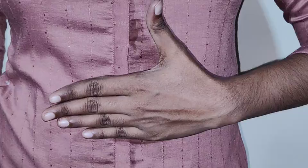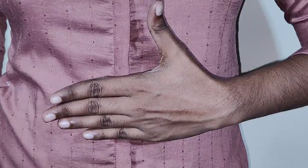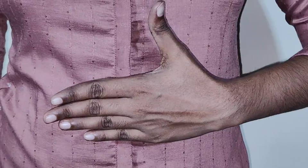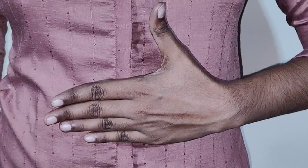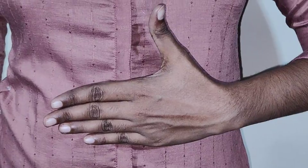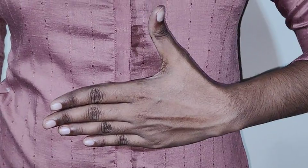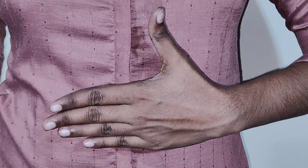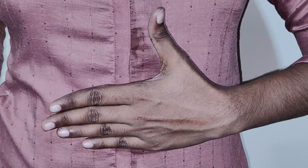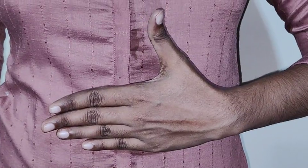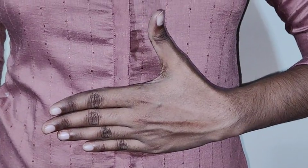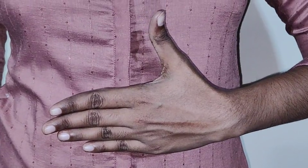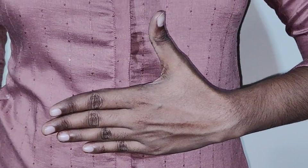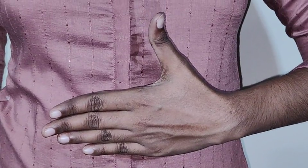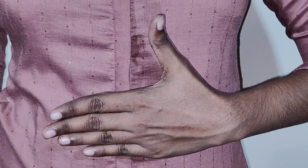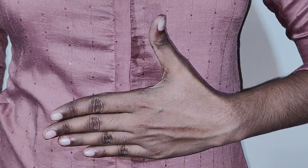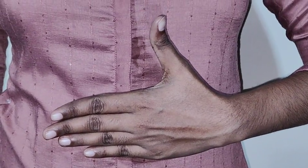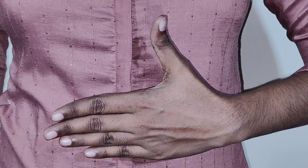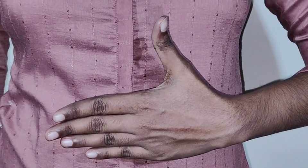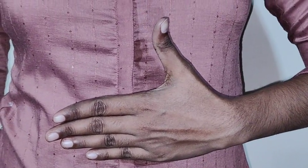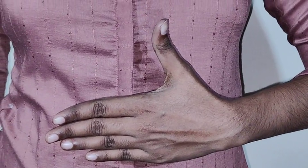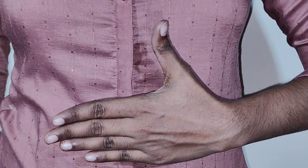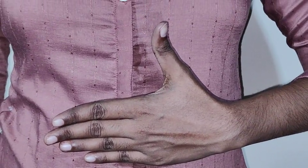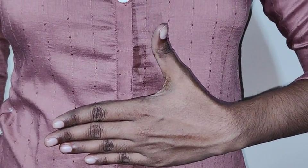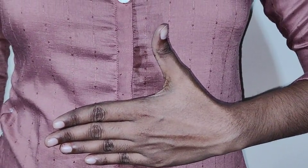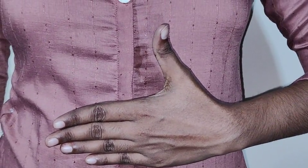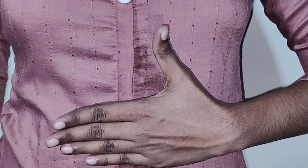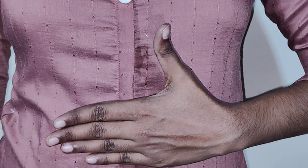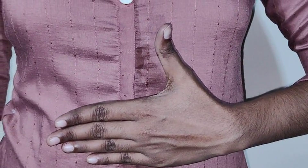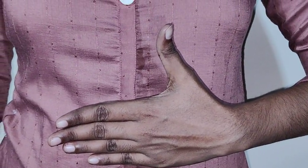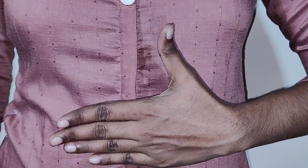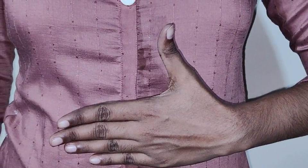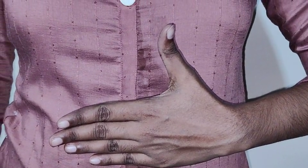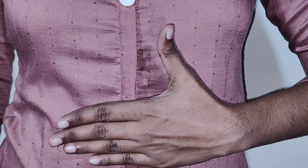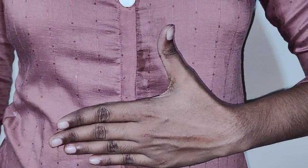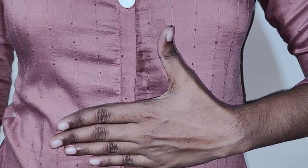ആ